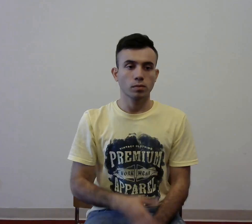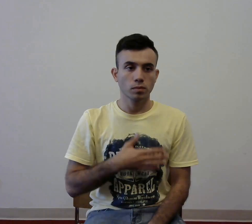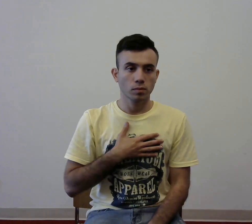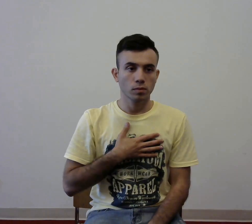mən